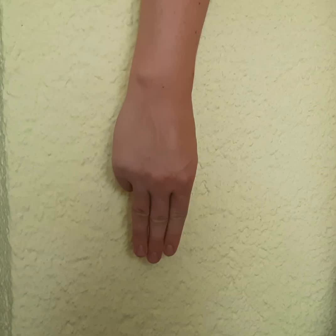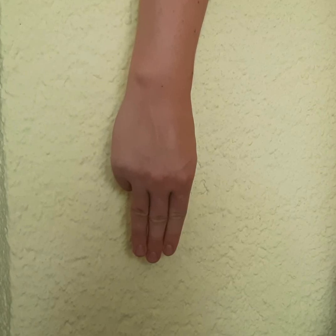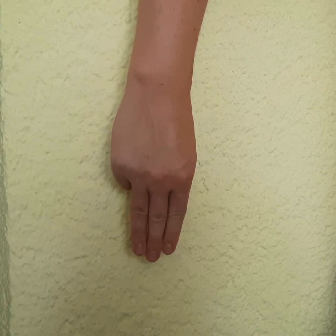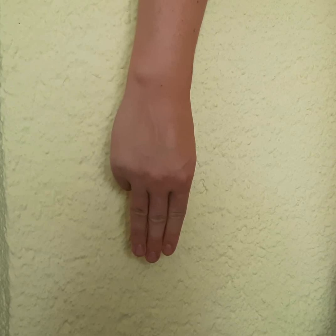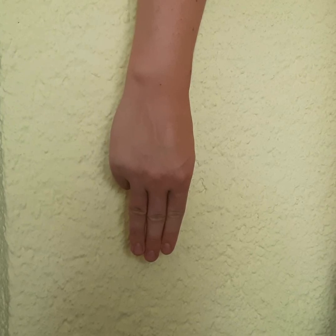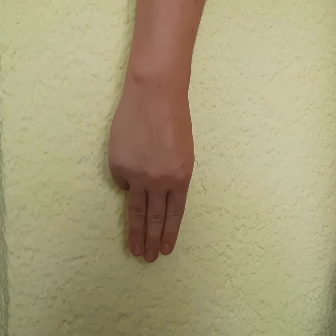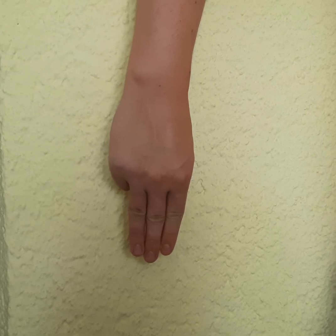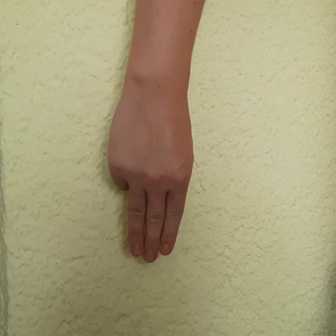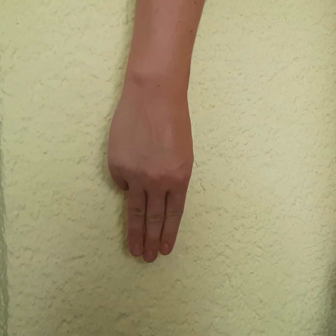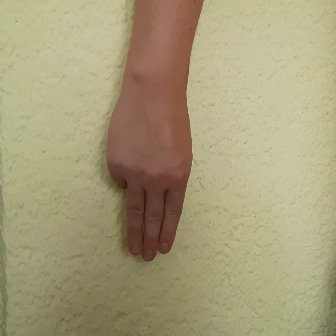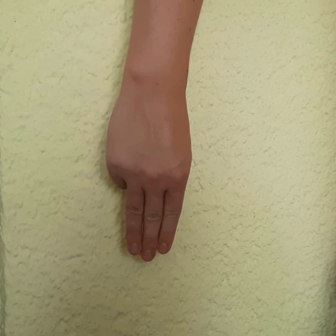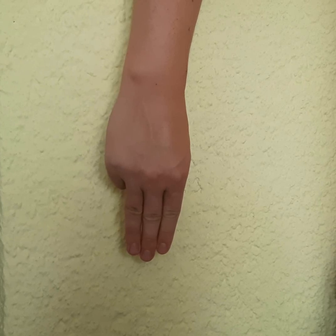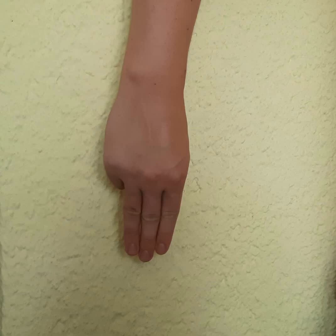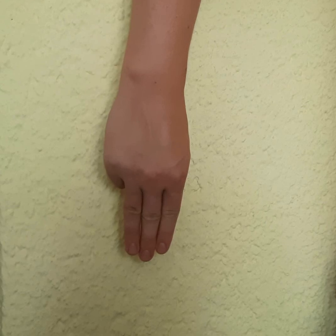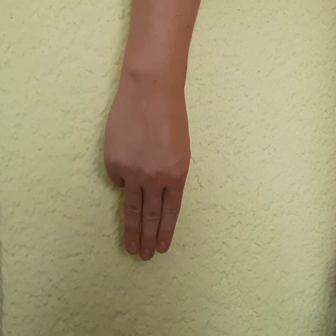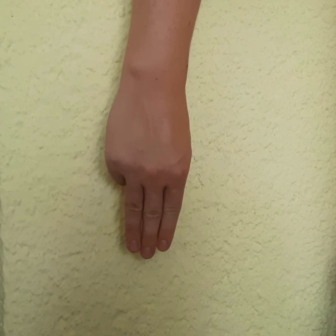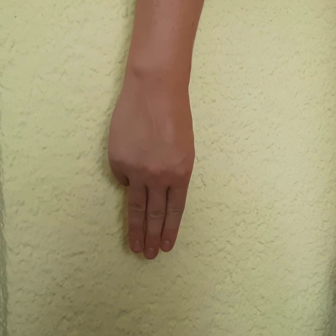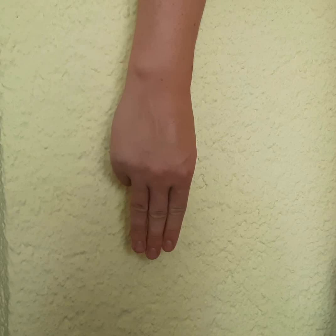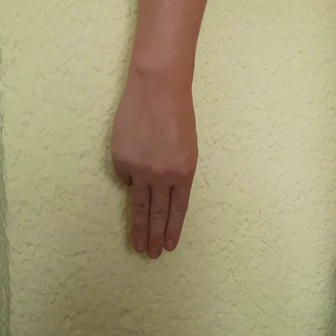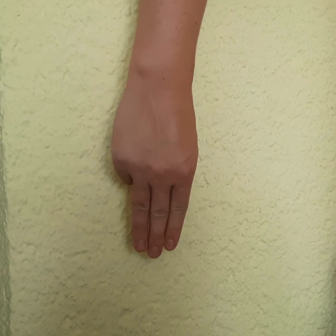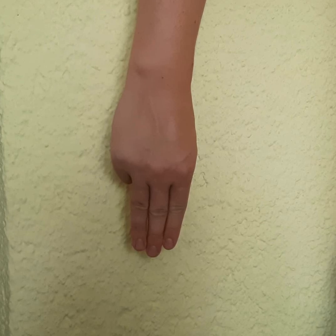Т